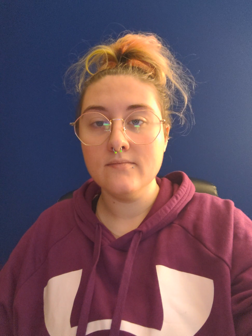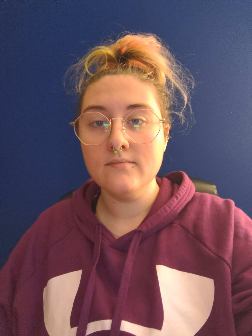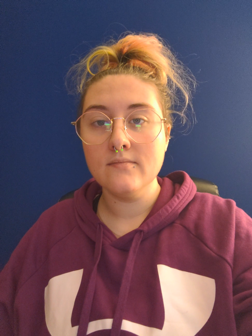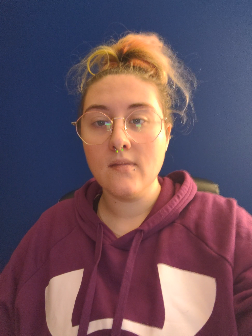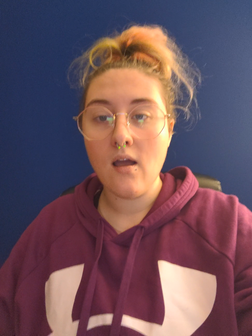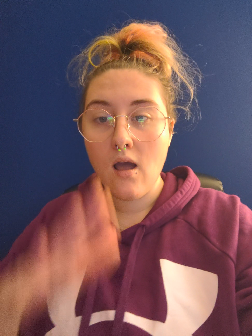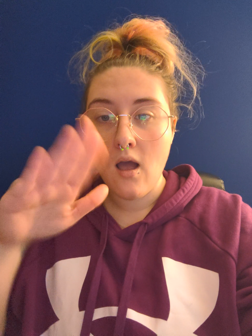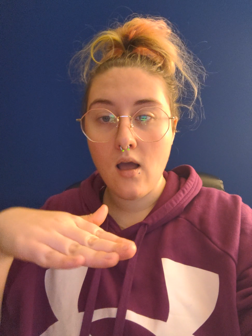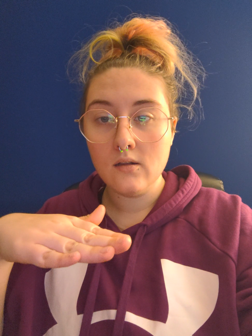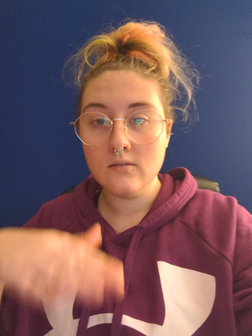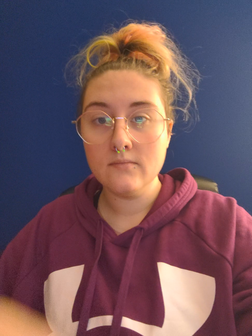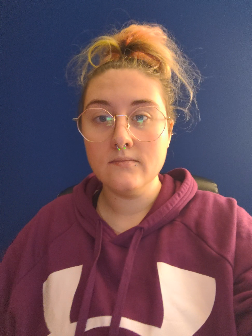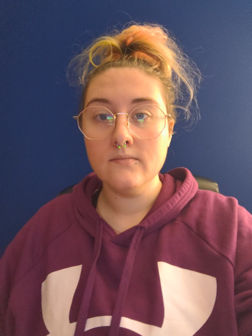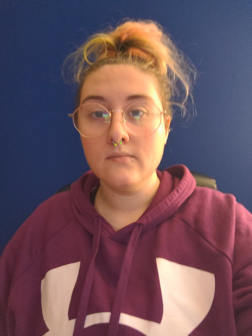on